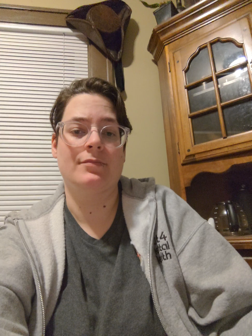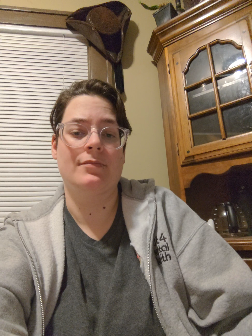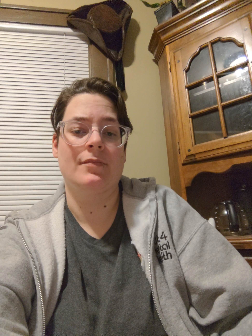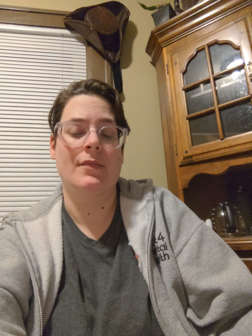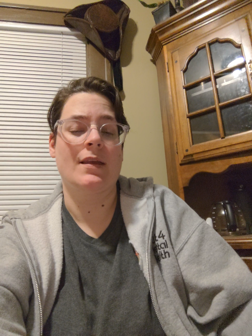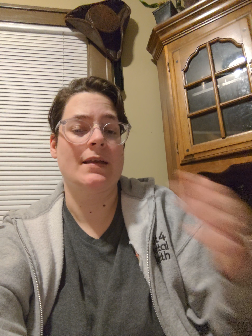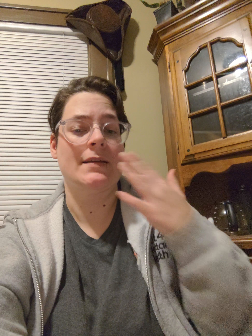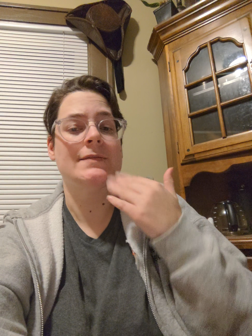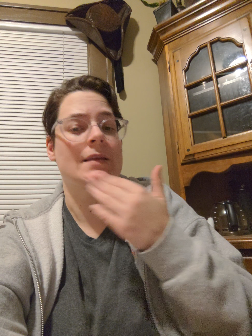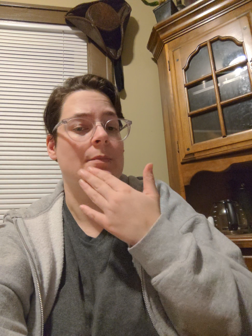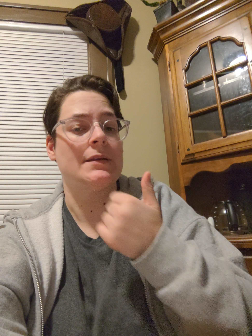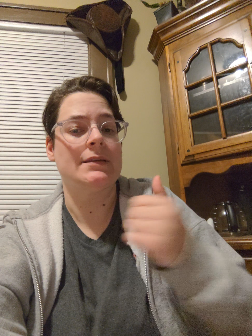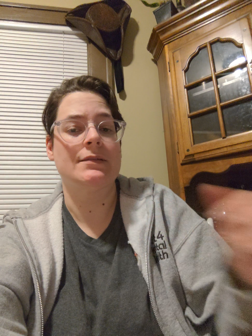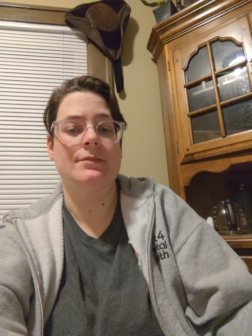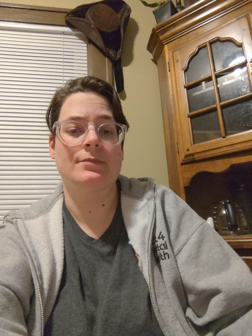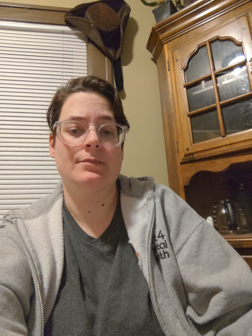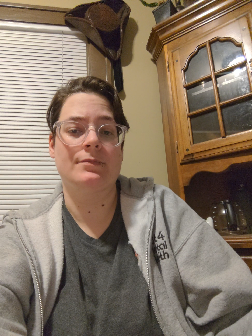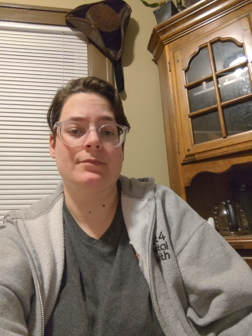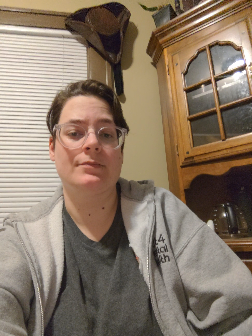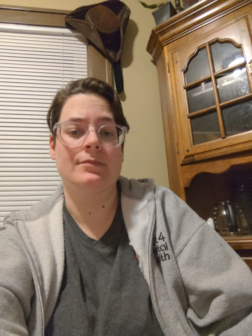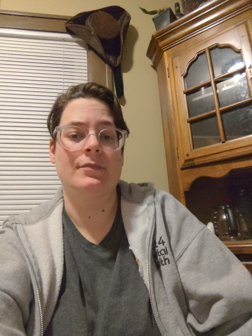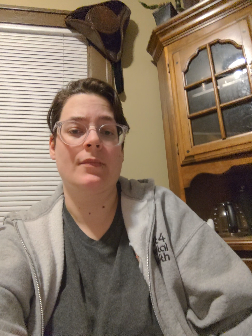napkin